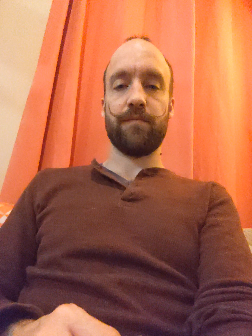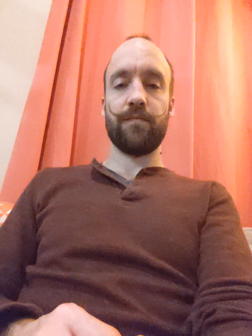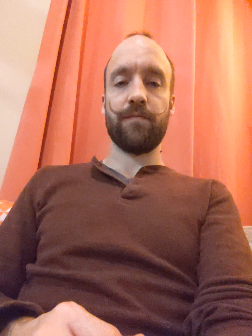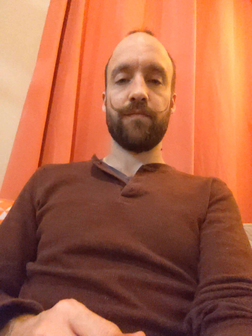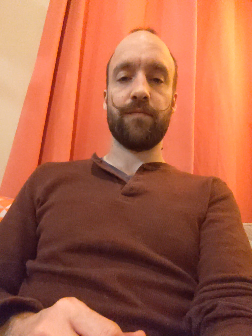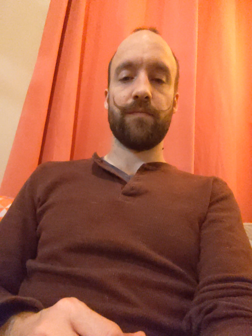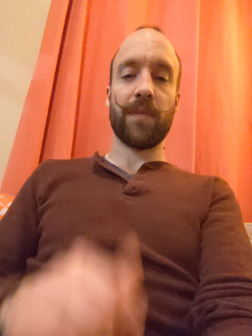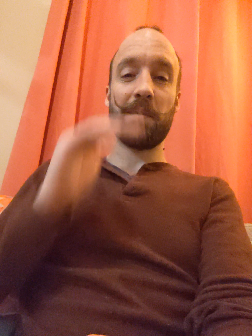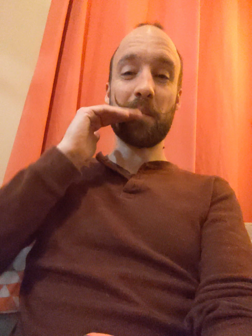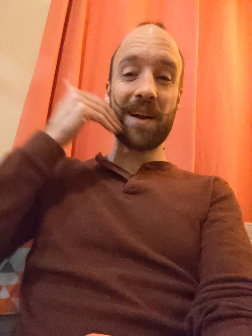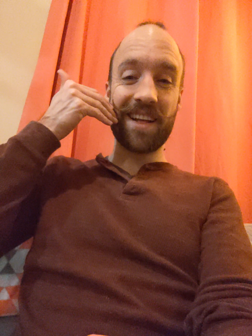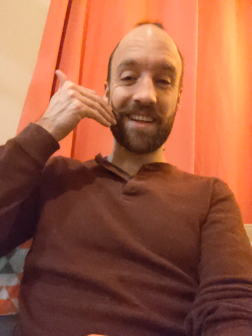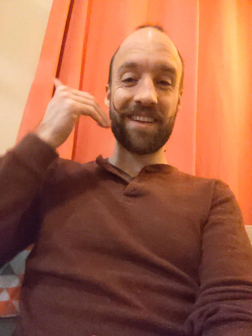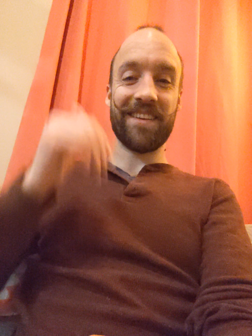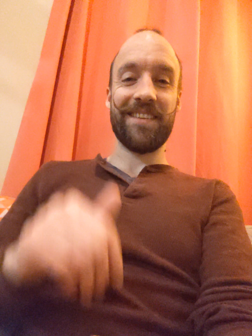smile